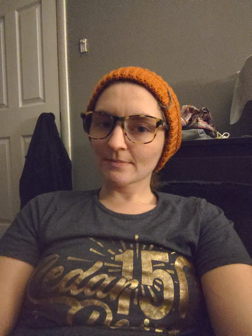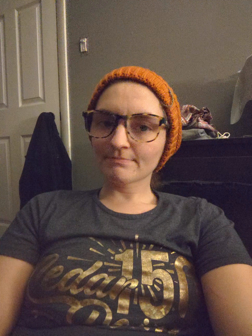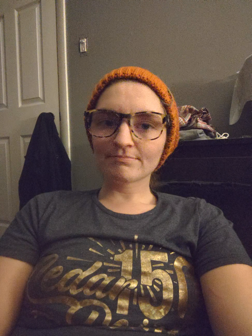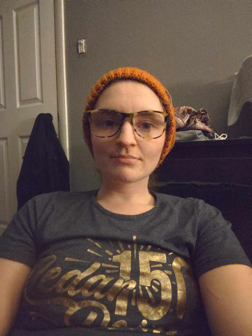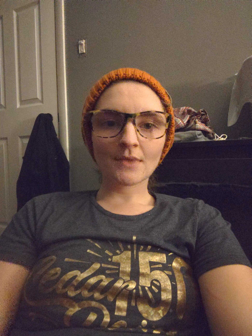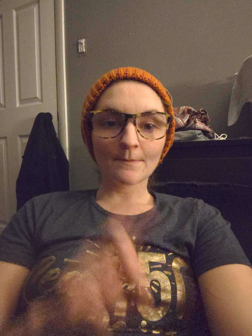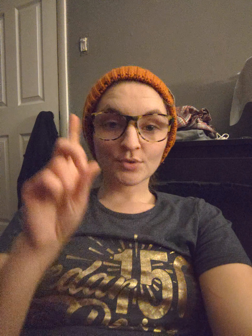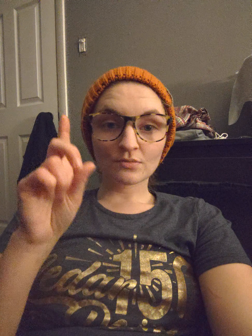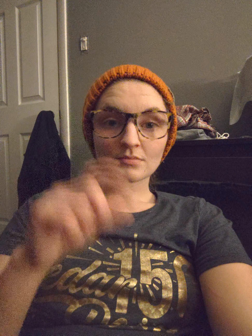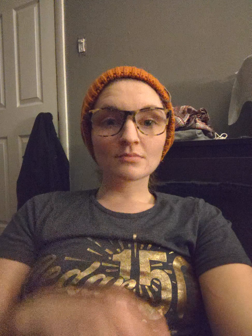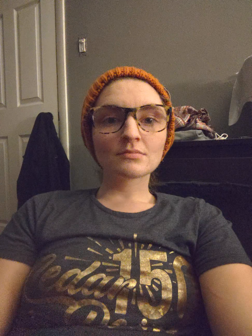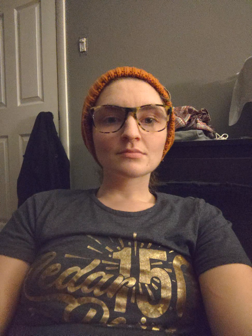up